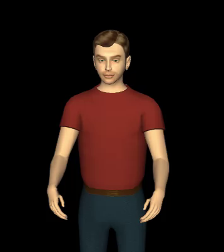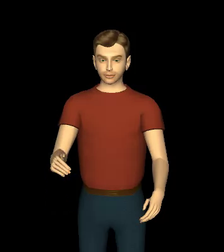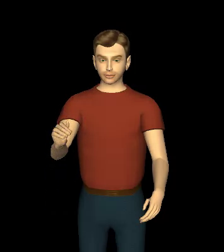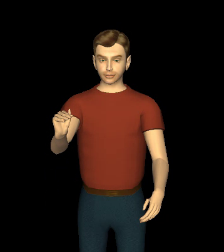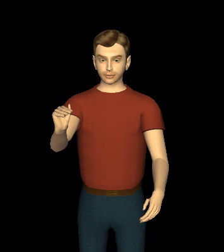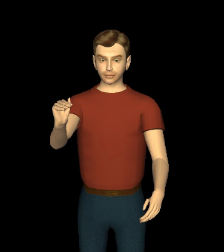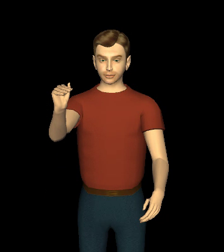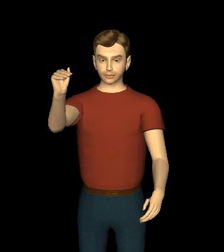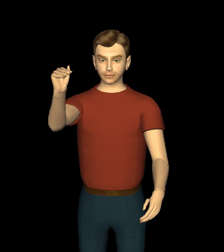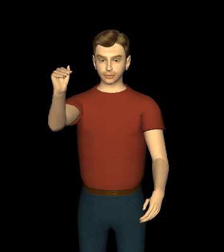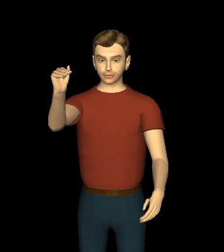يكبر